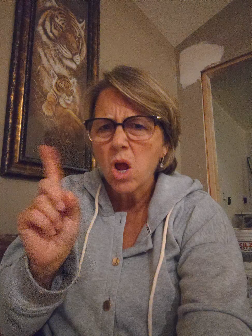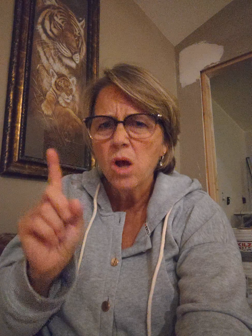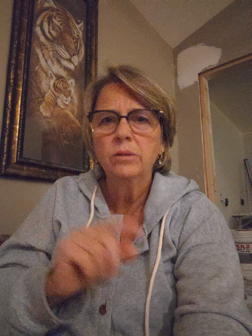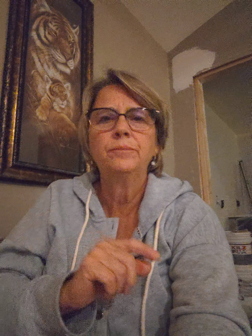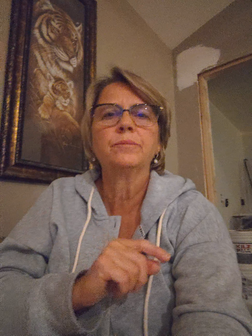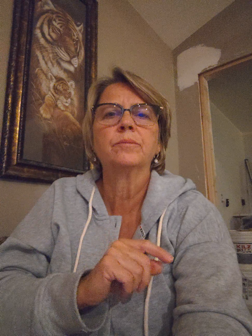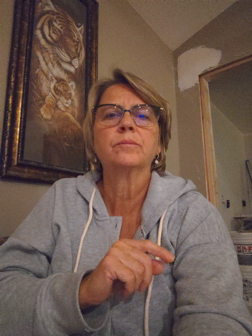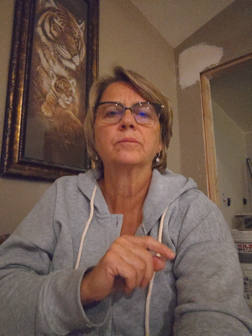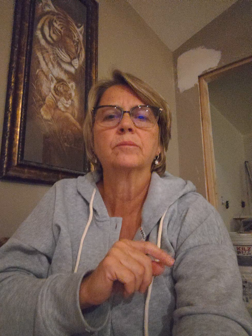where